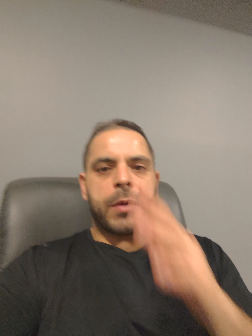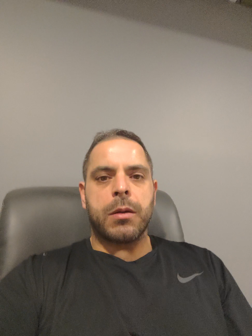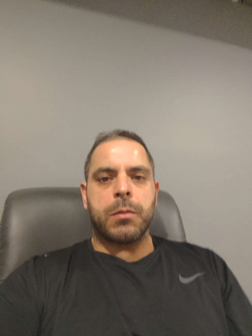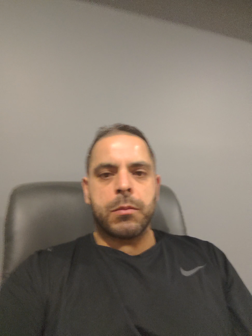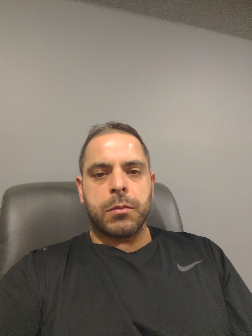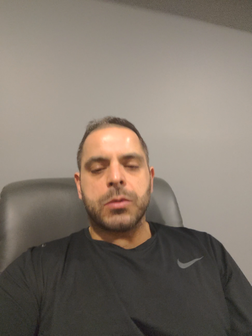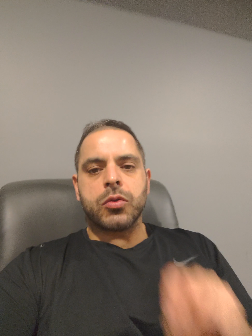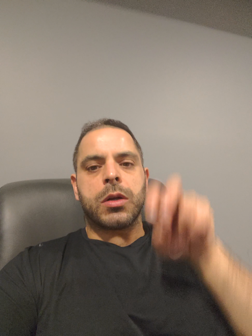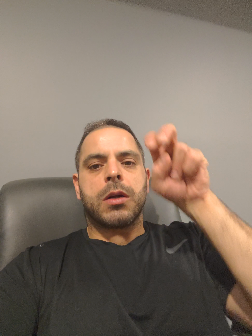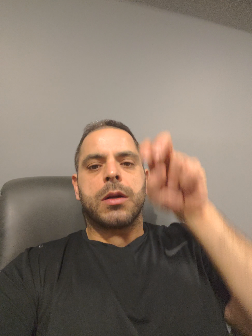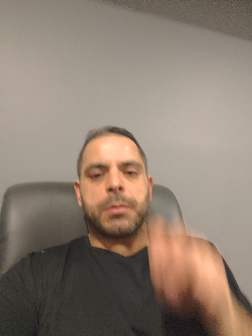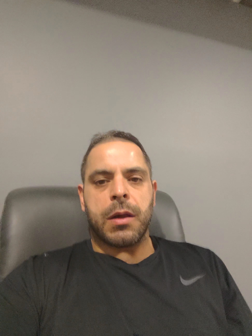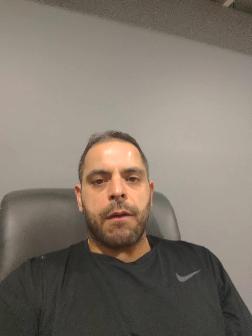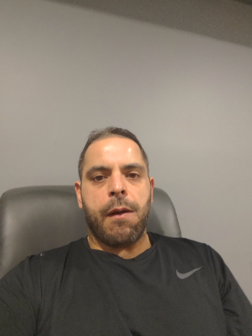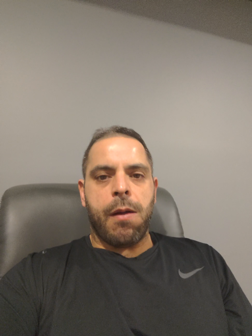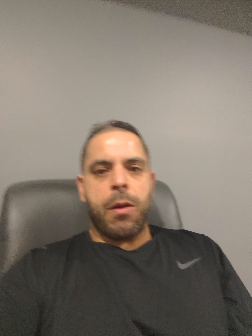jump